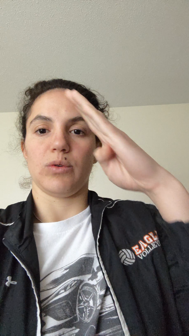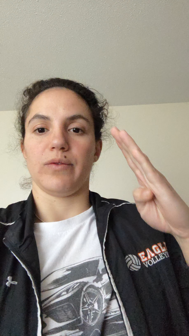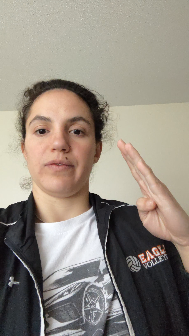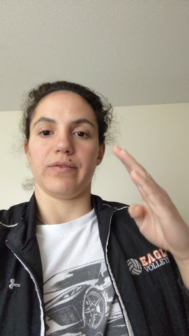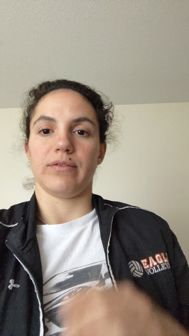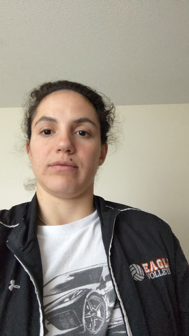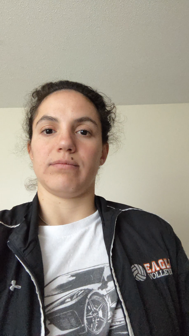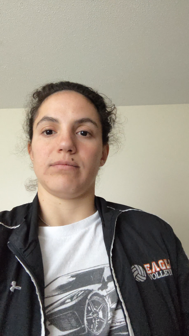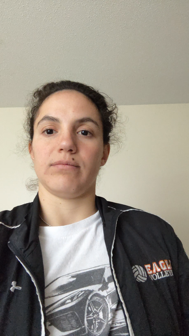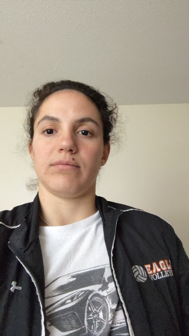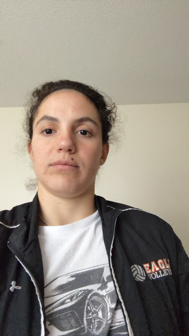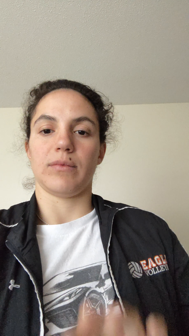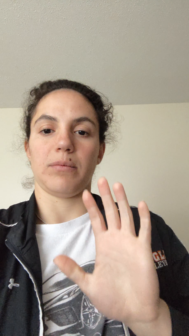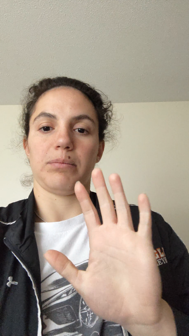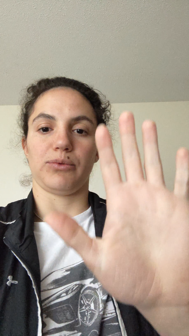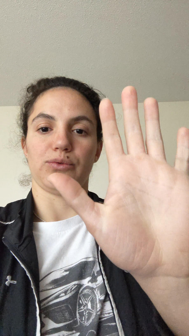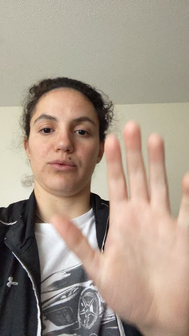push